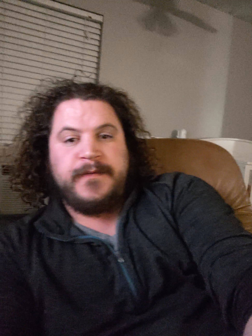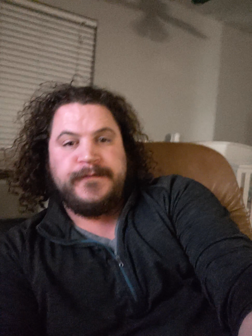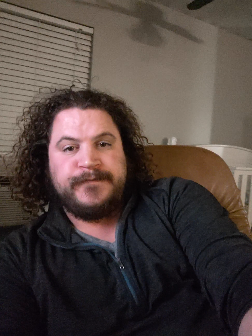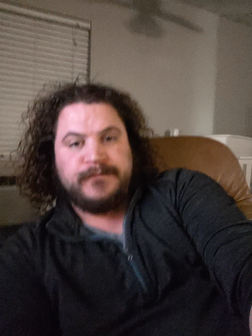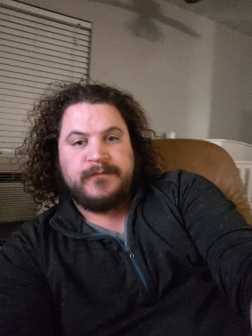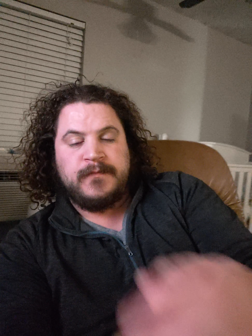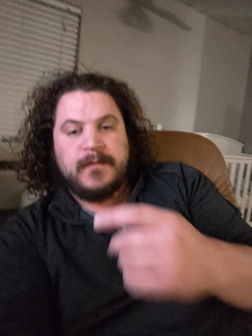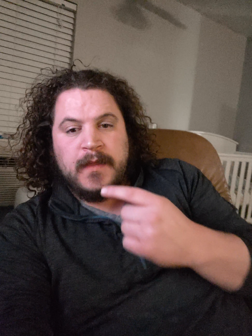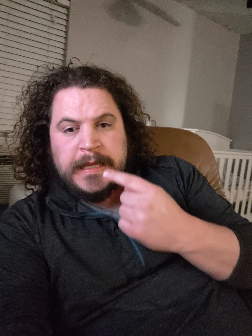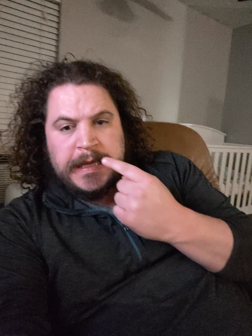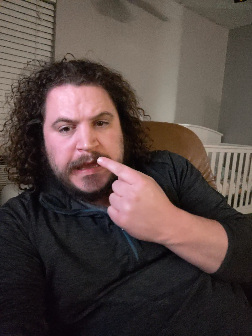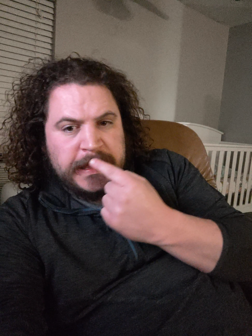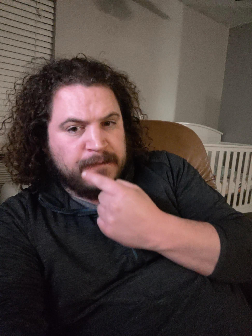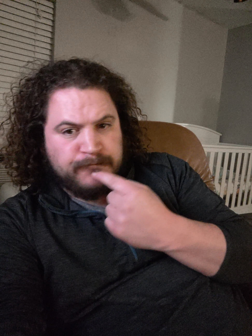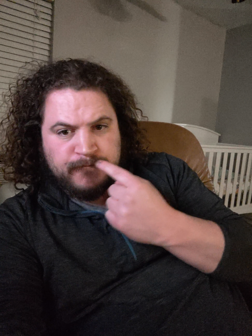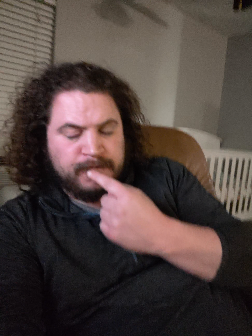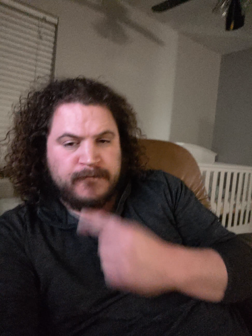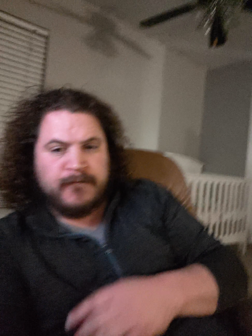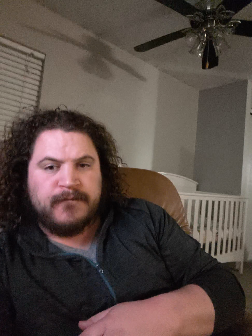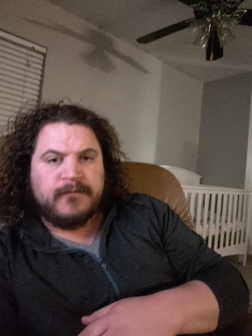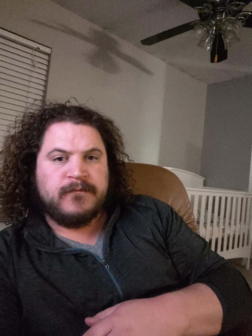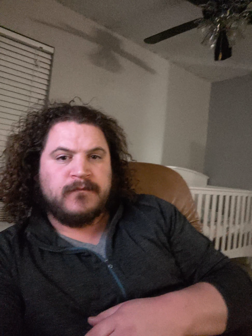lips